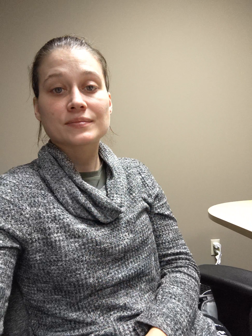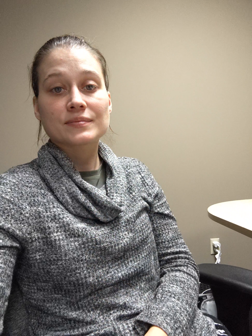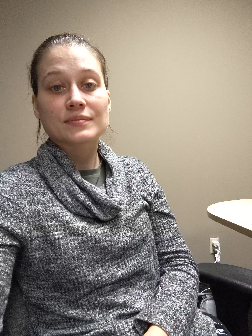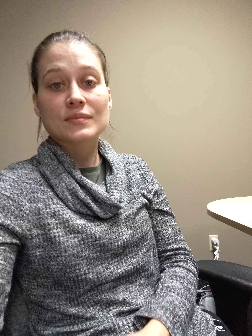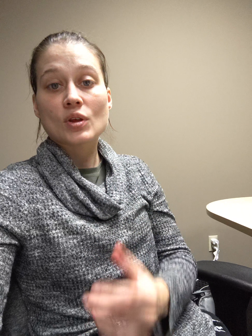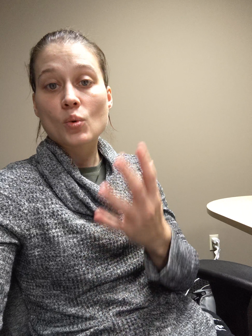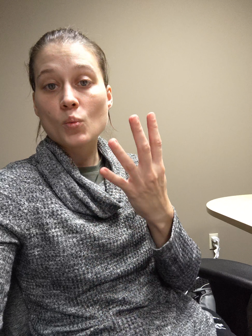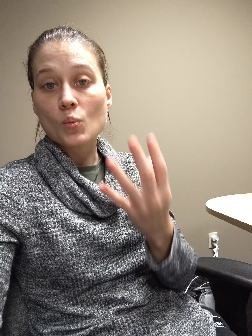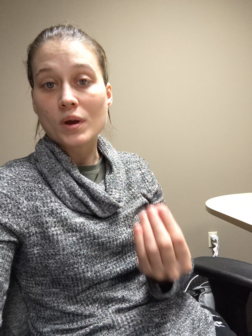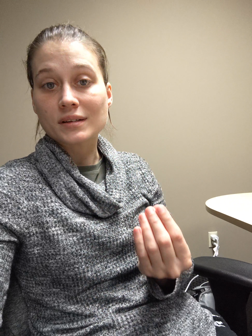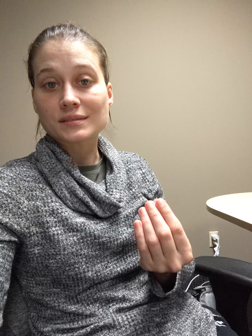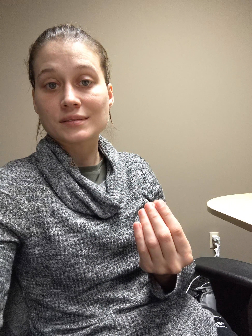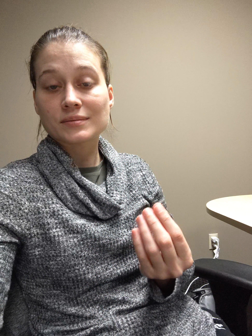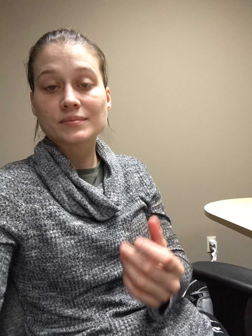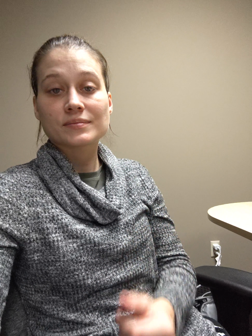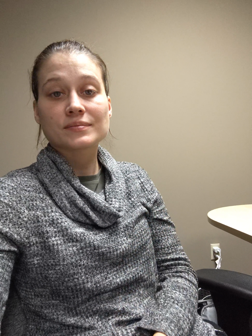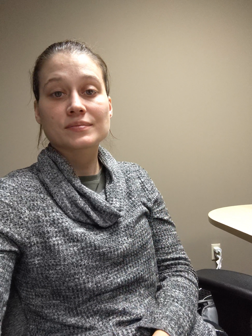wet